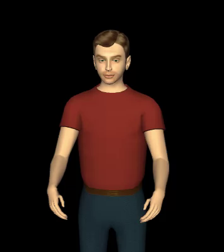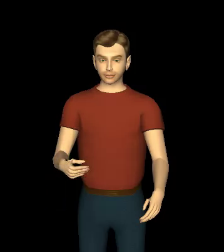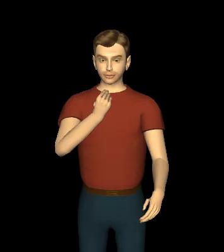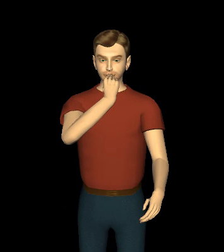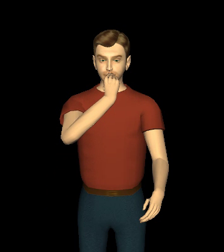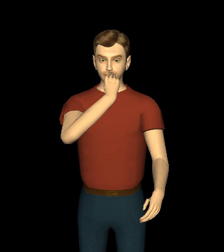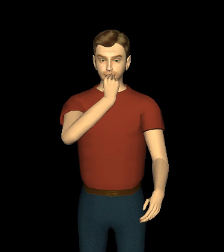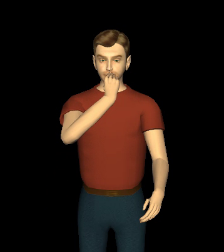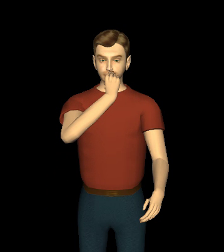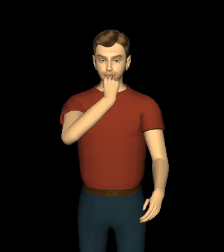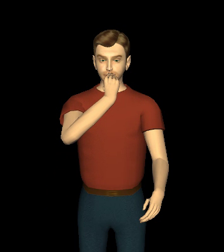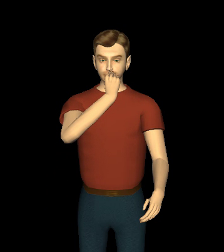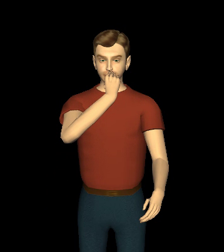طعام